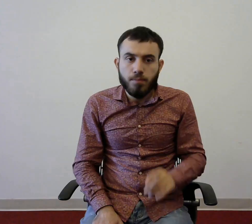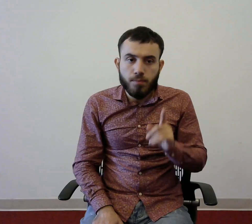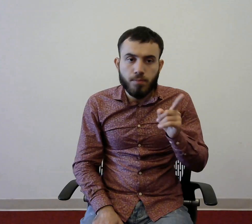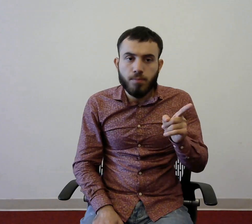O